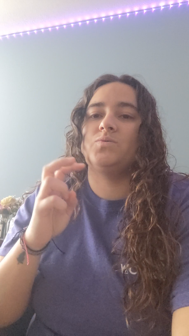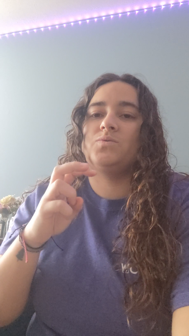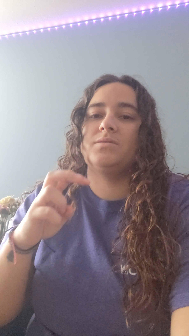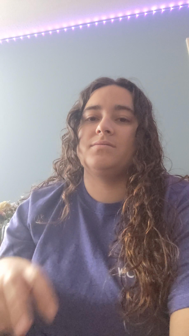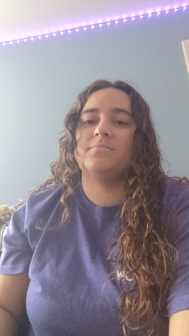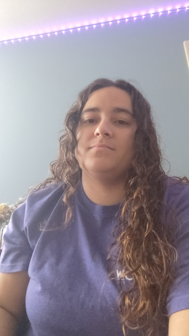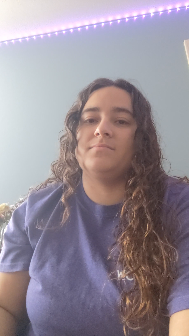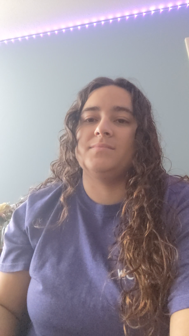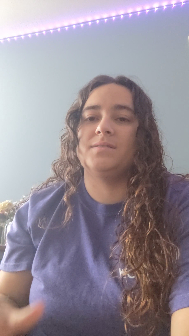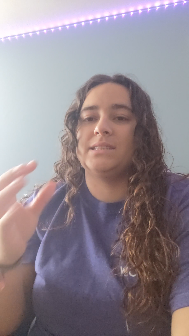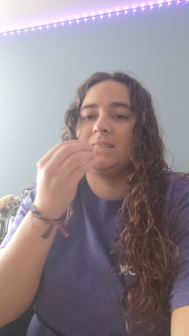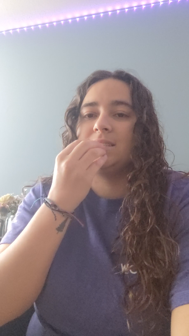eat